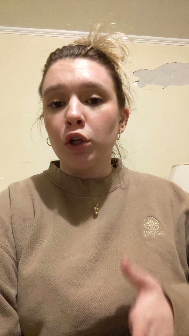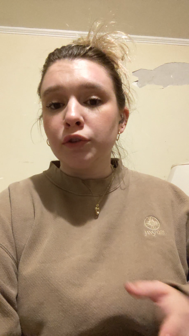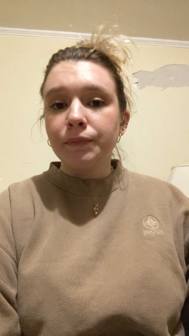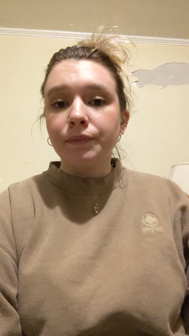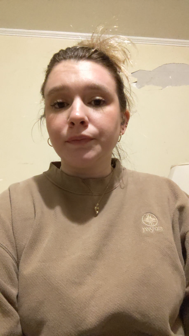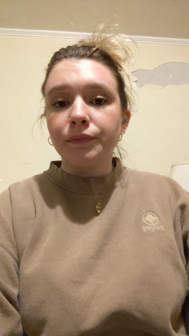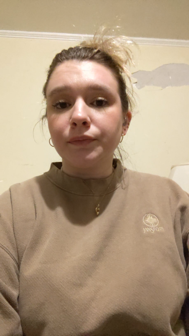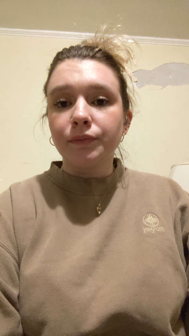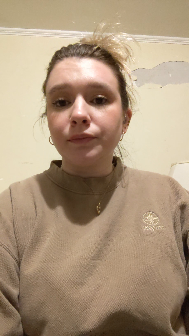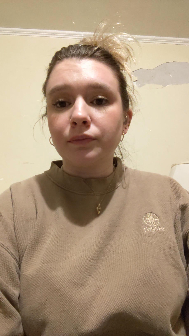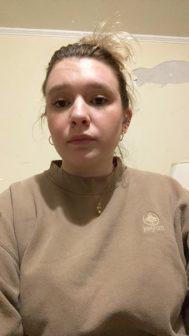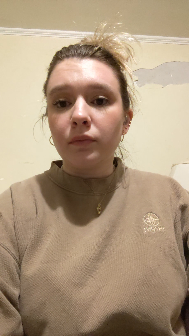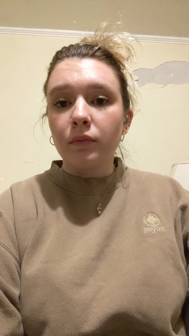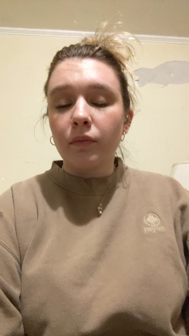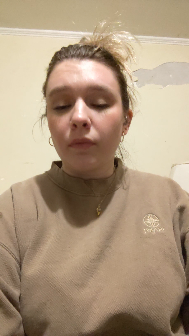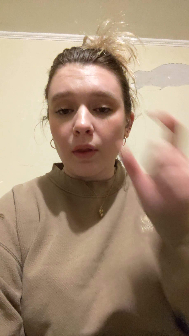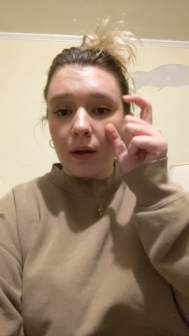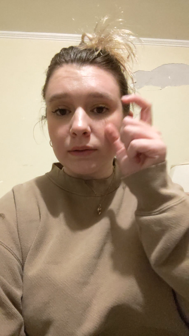glasses